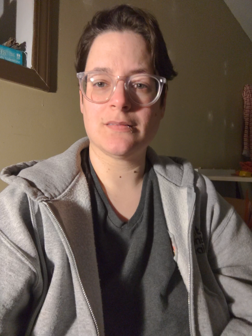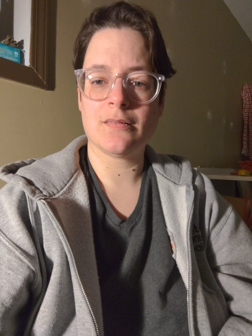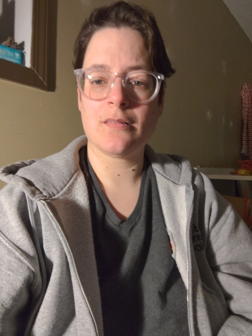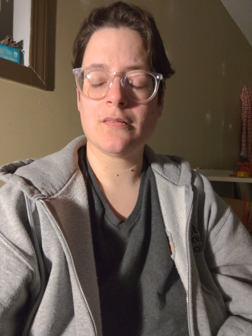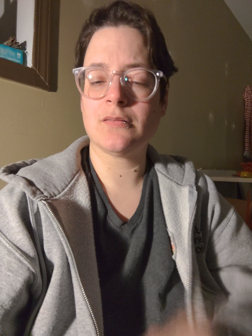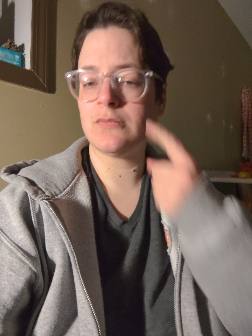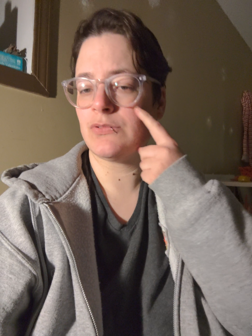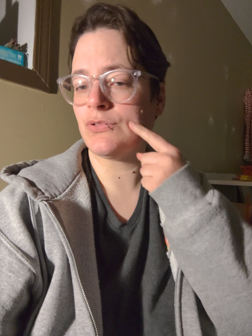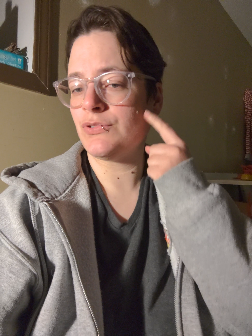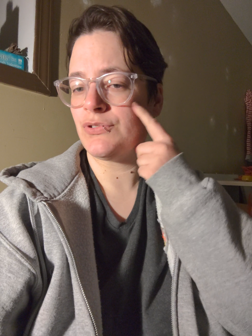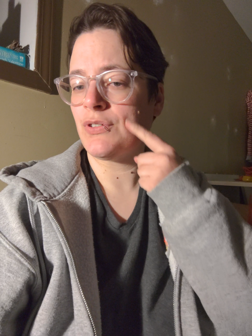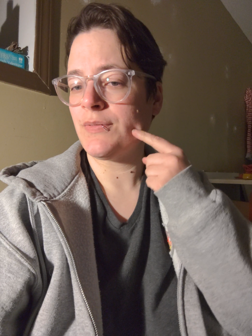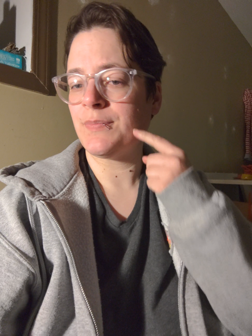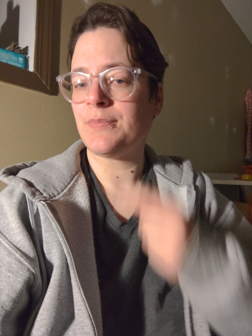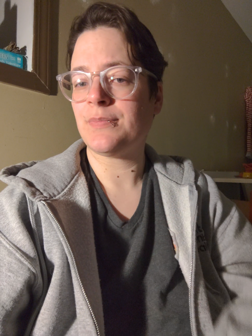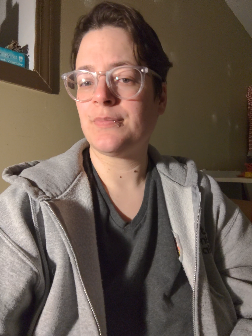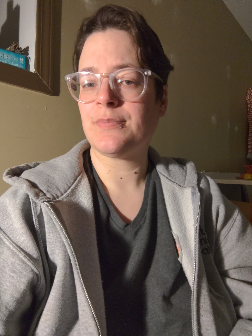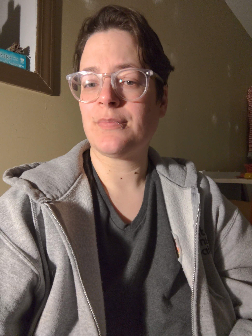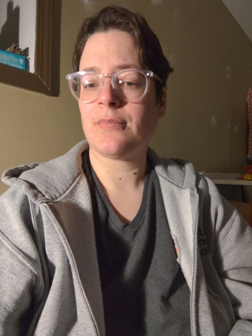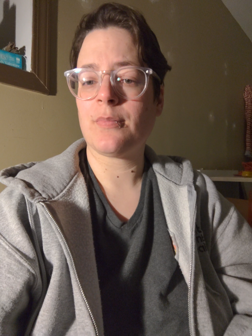cheek